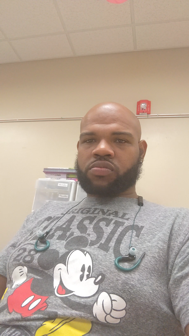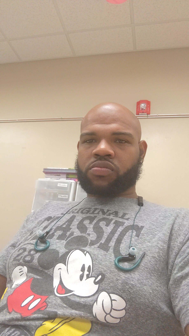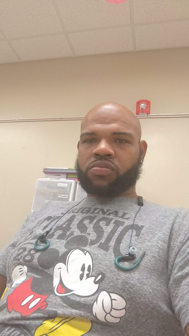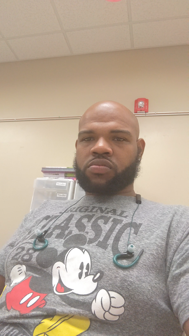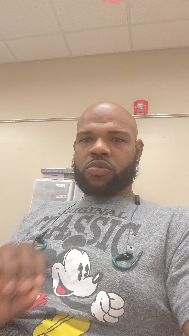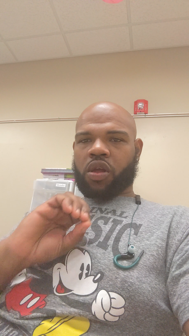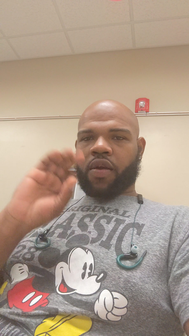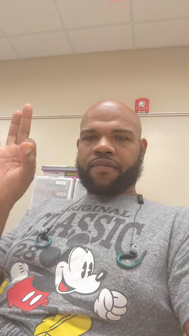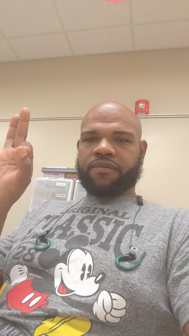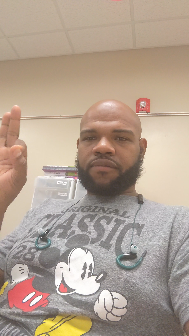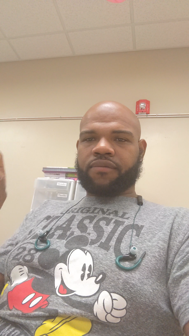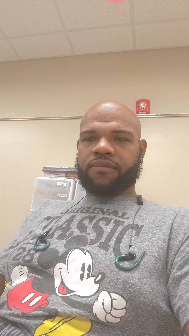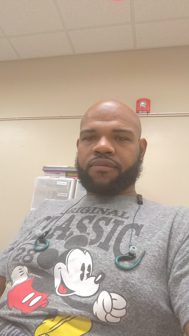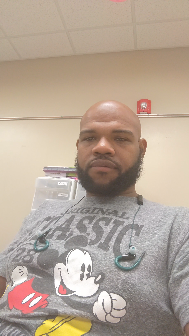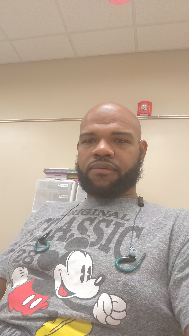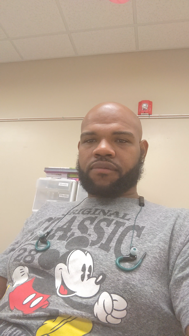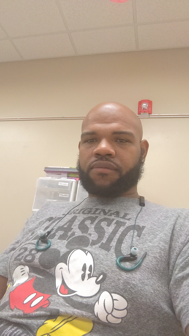off